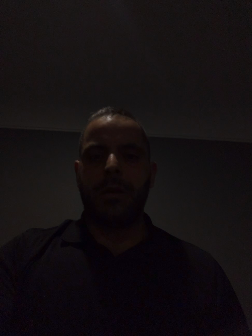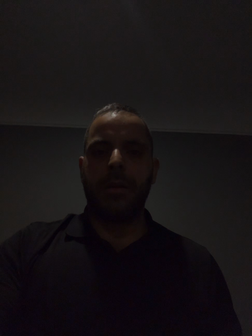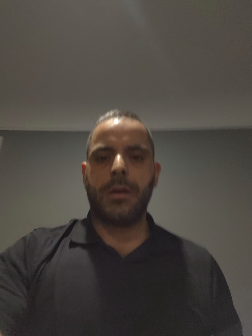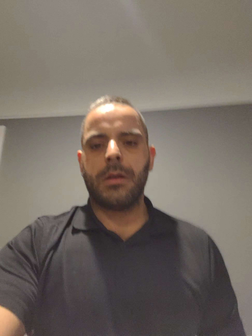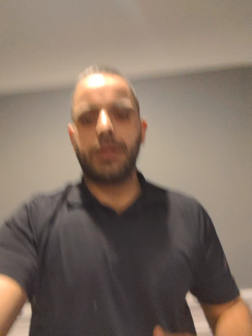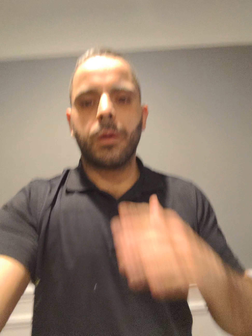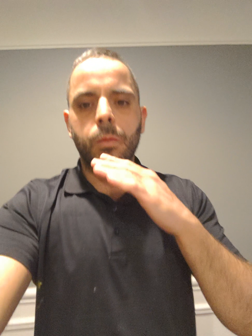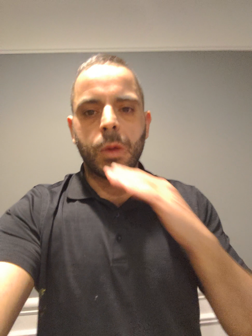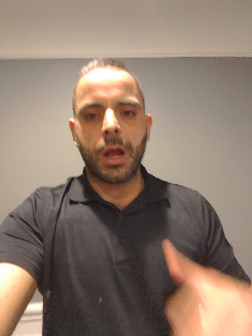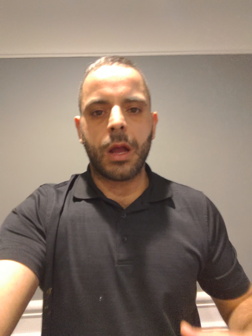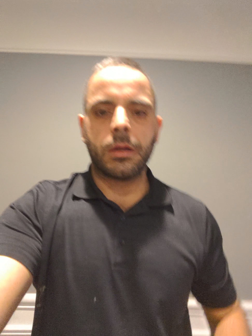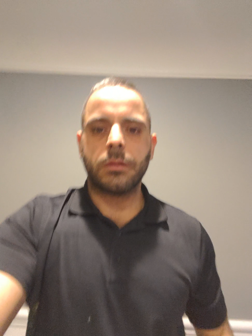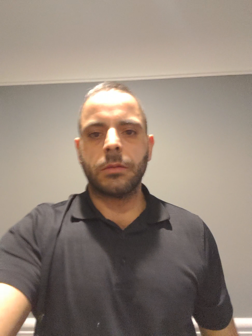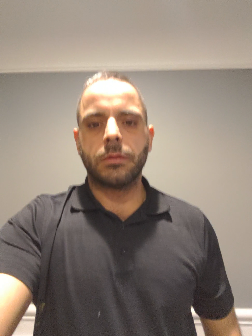quiet